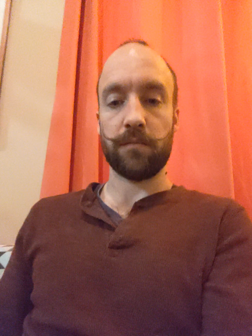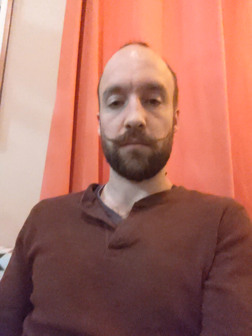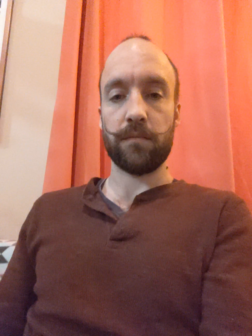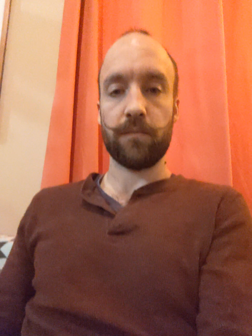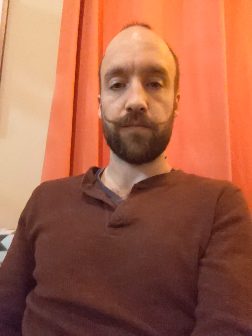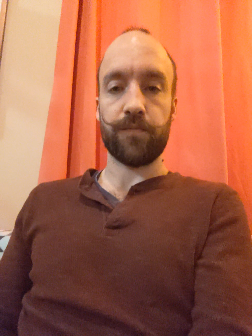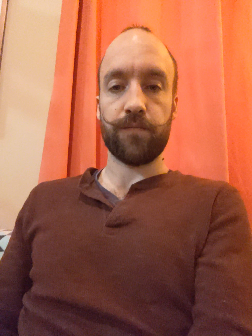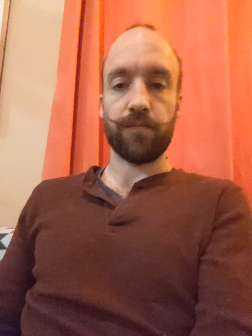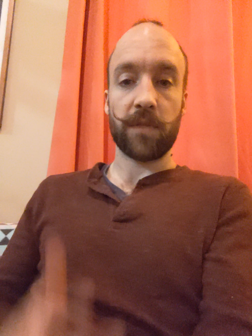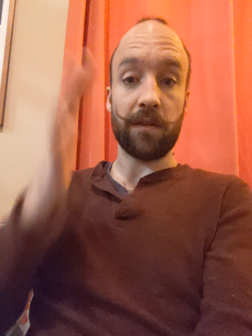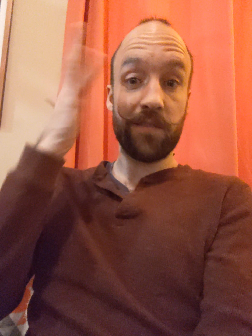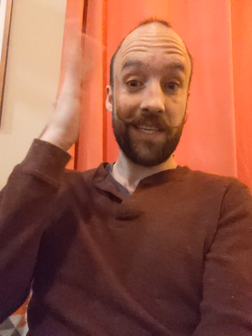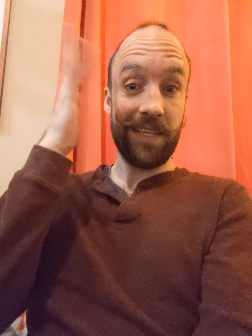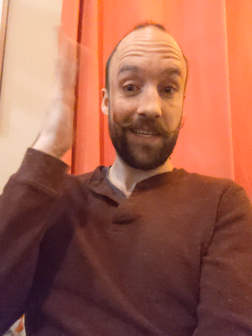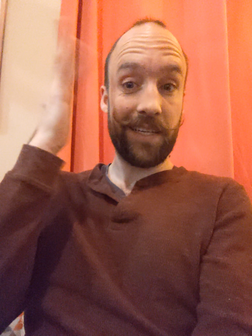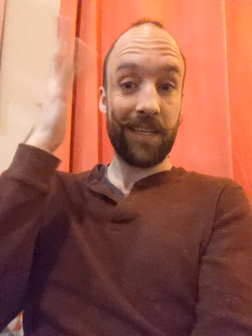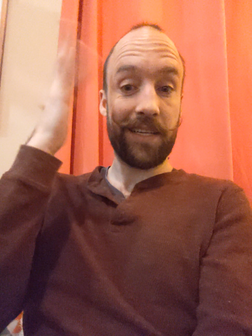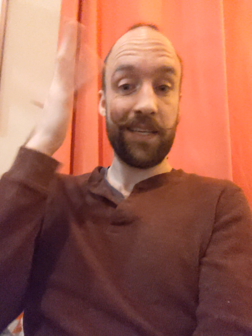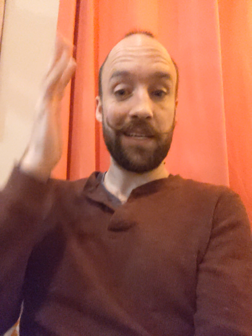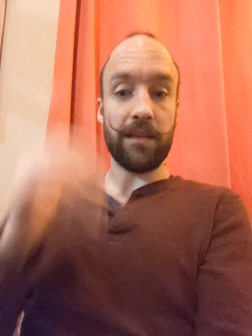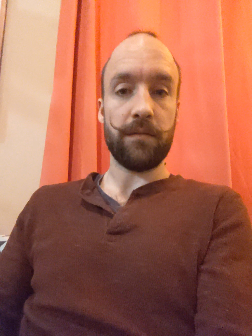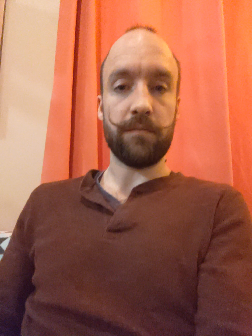tree